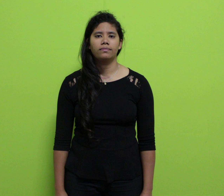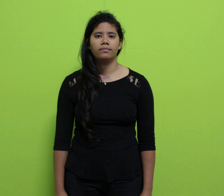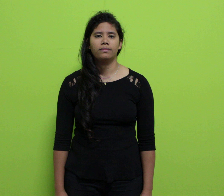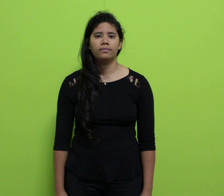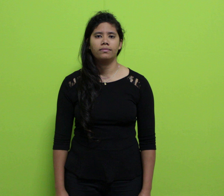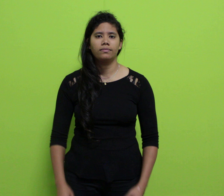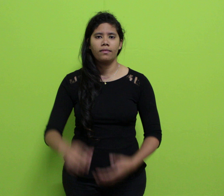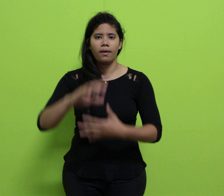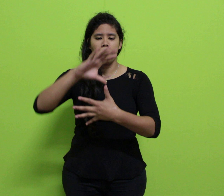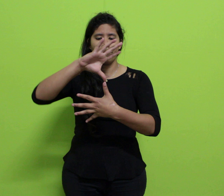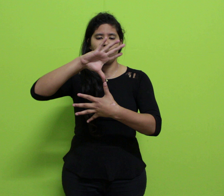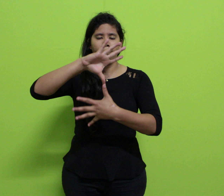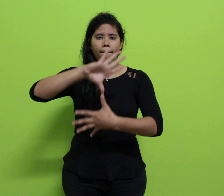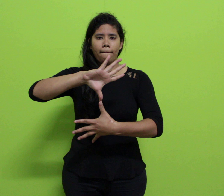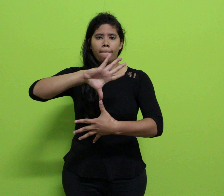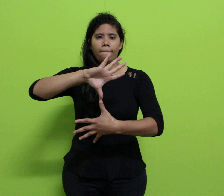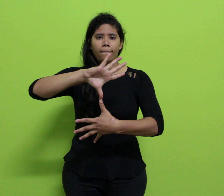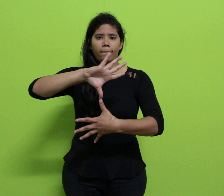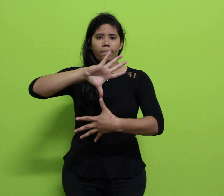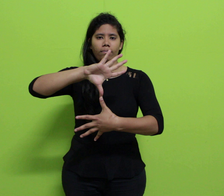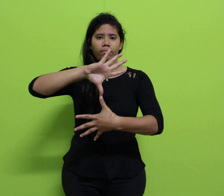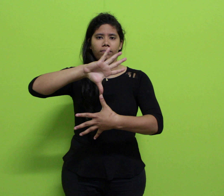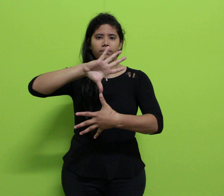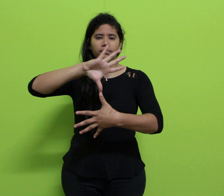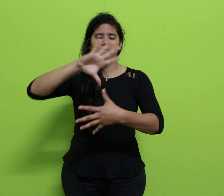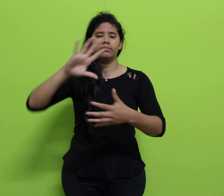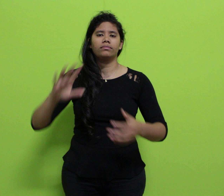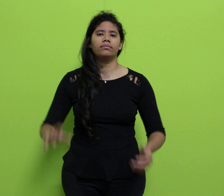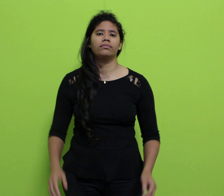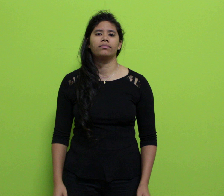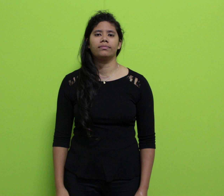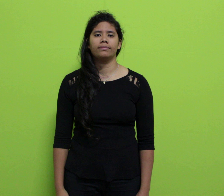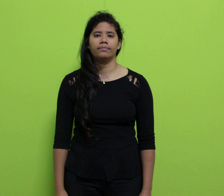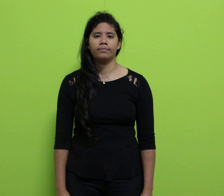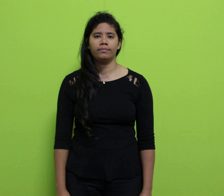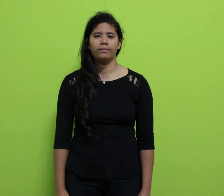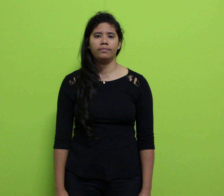América